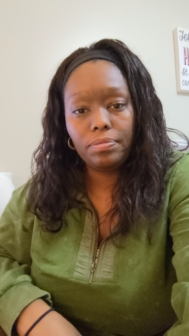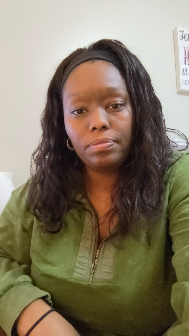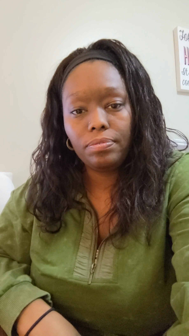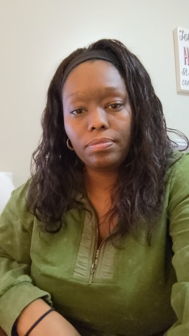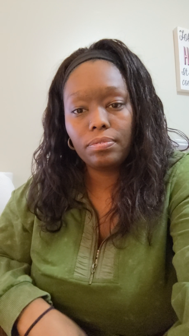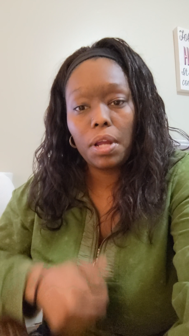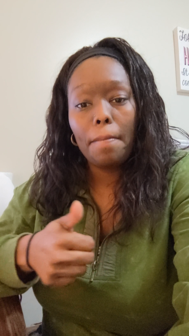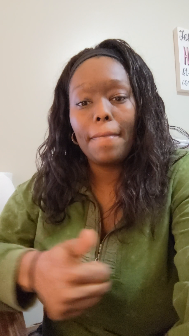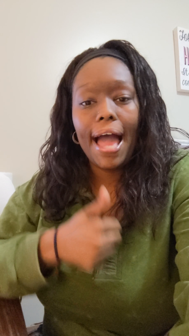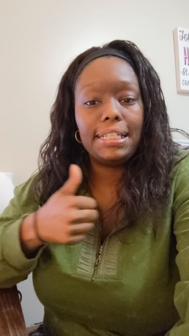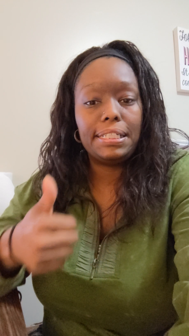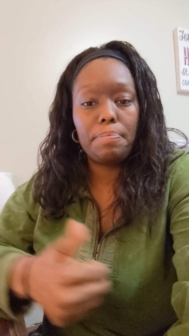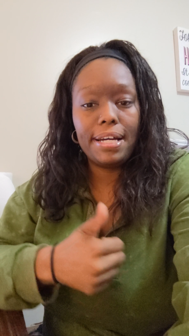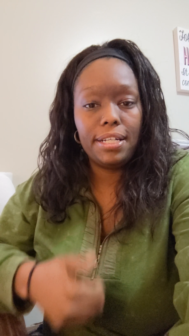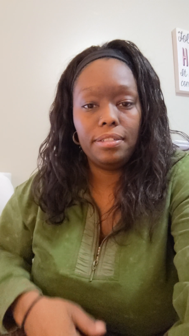basement